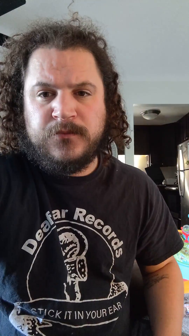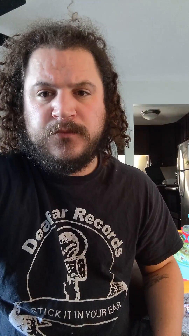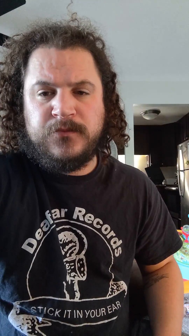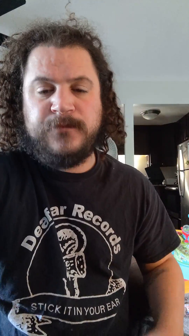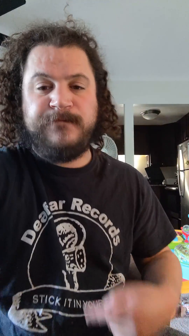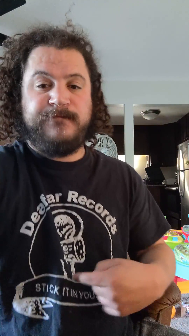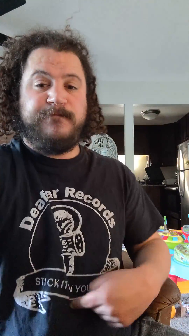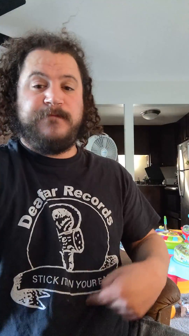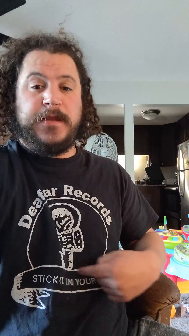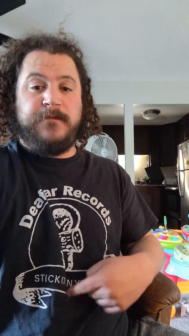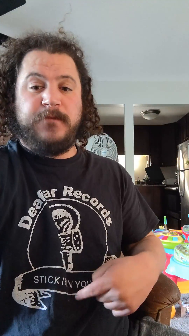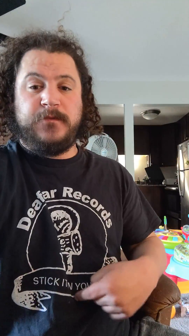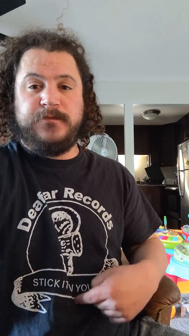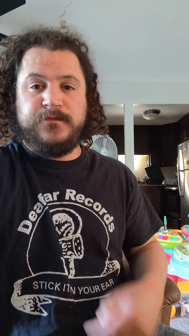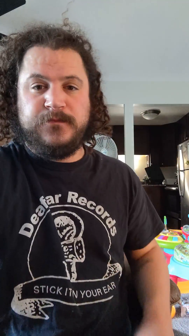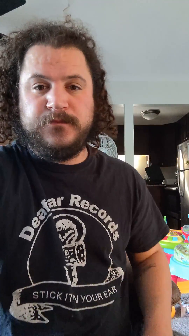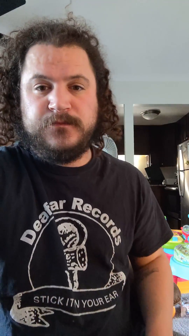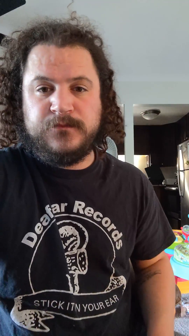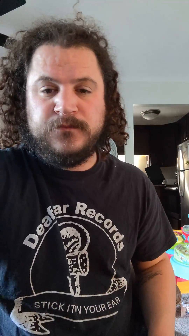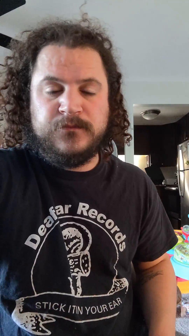belly button